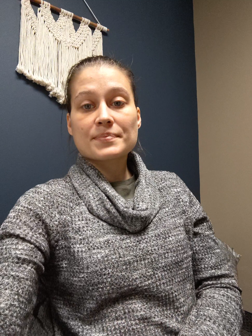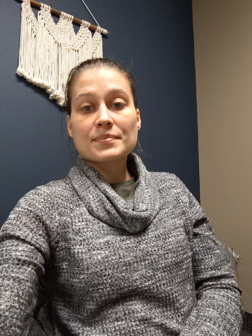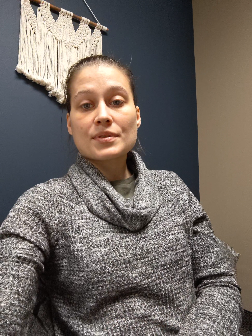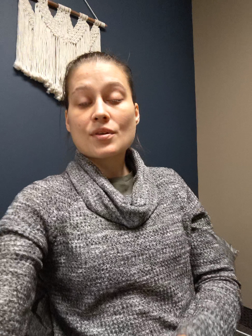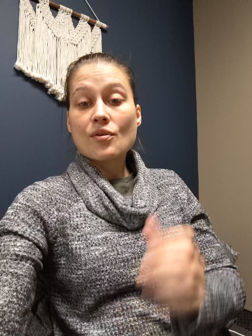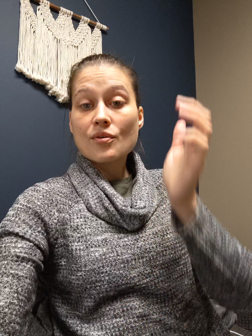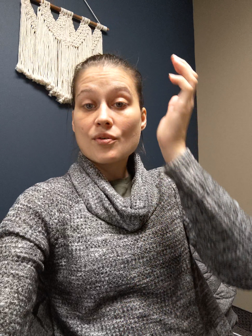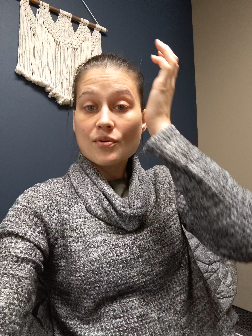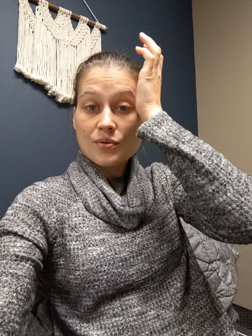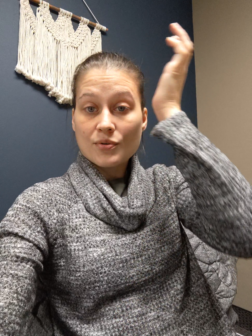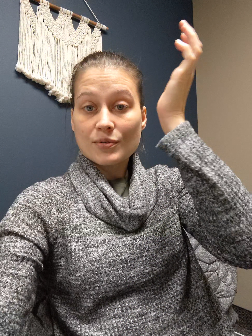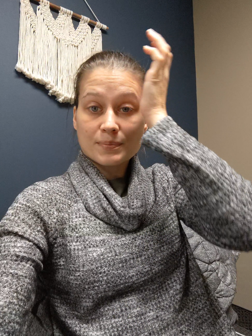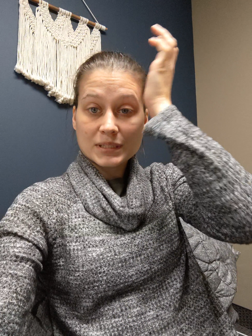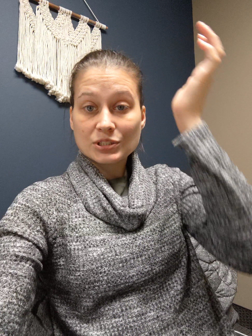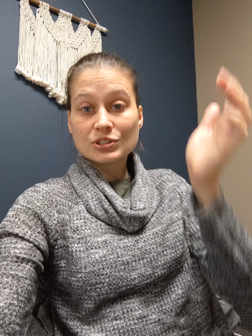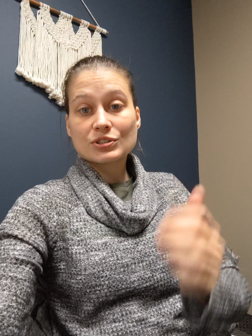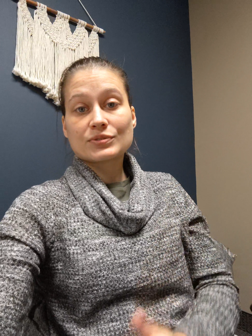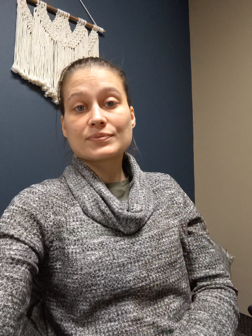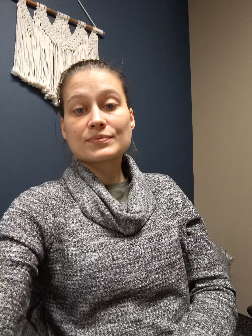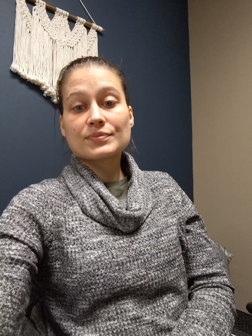garbage